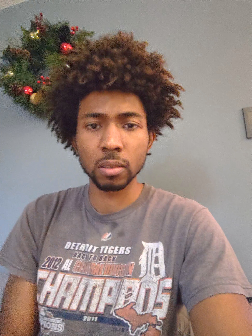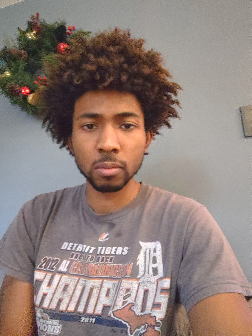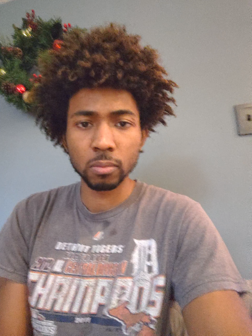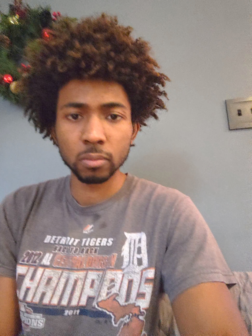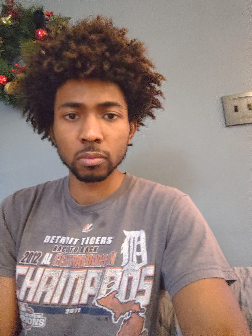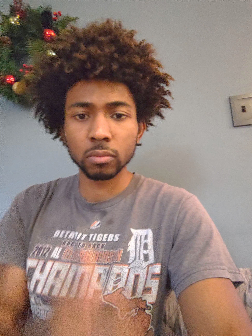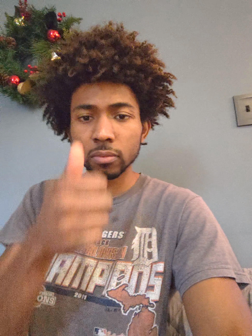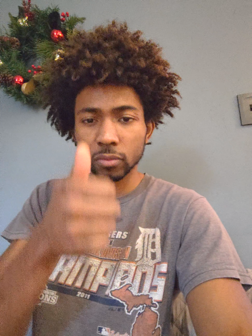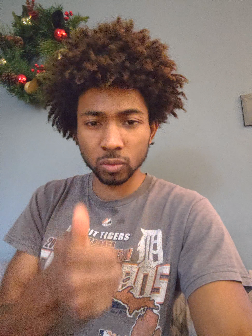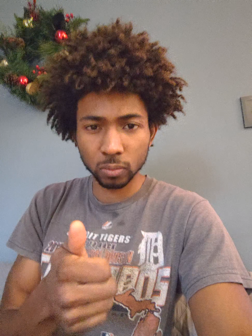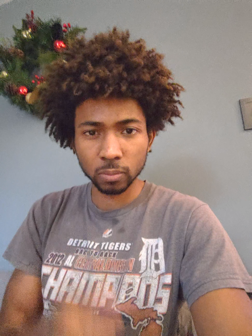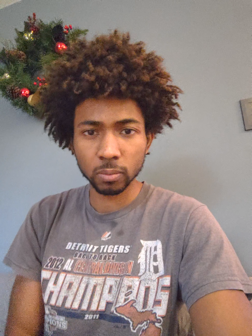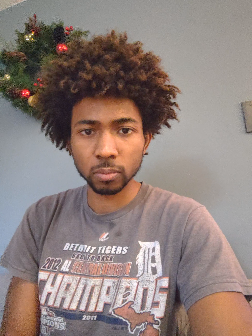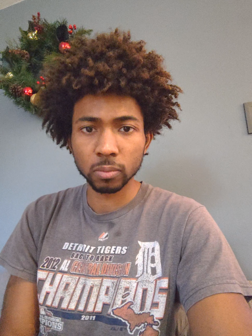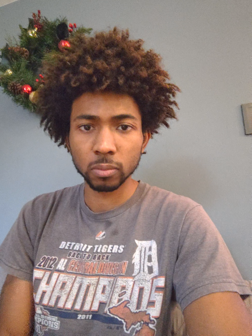every